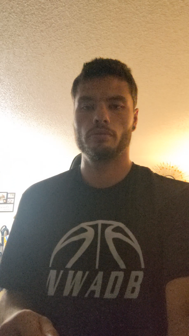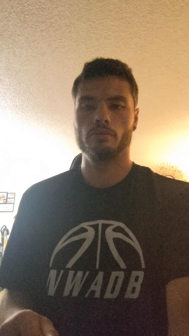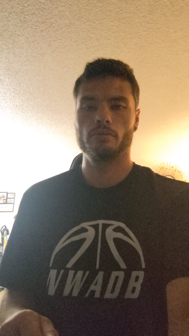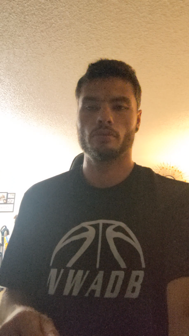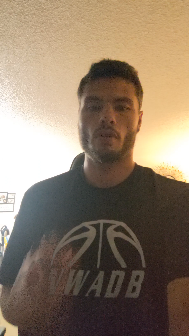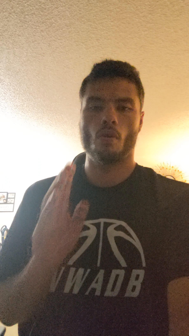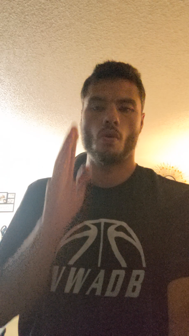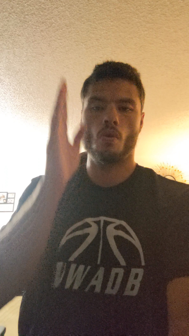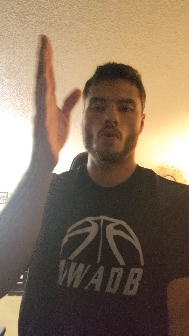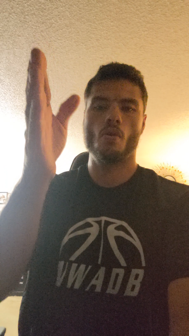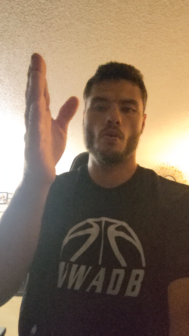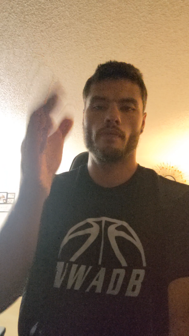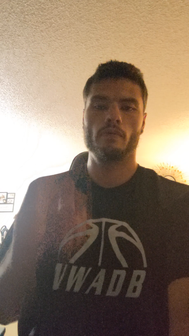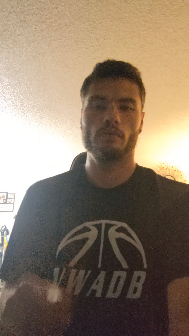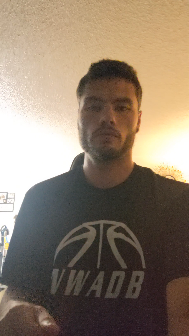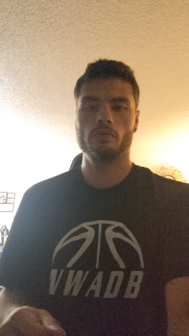over